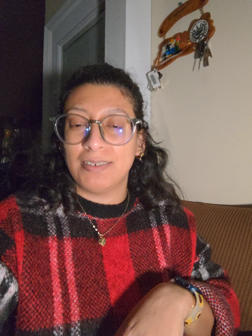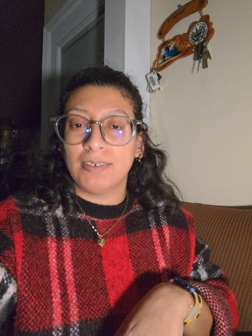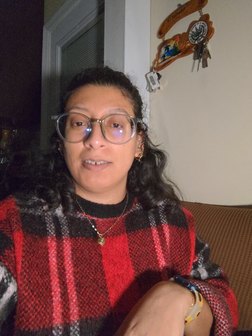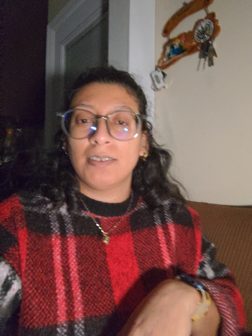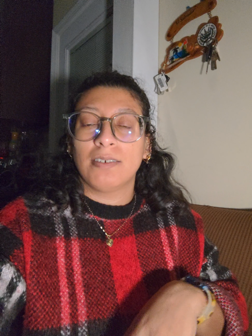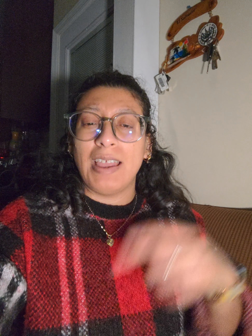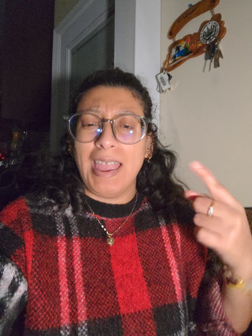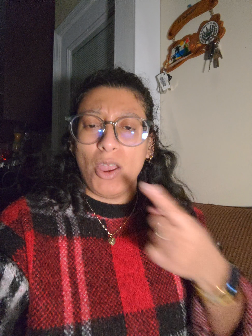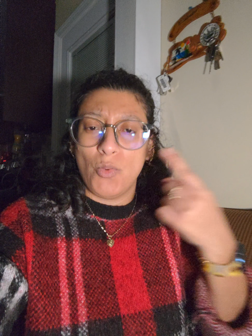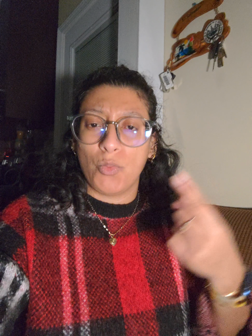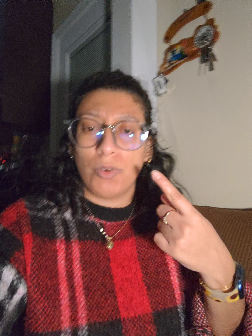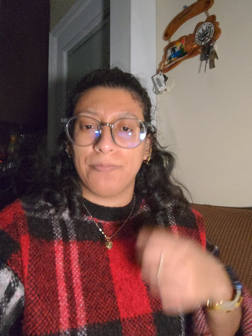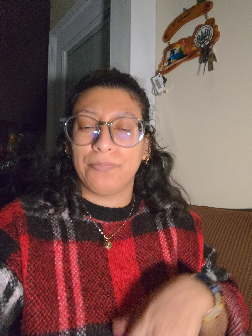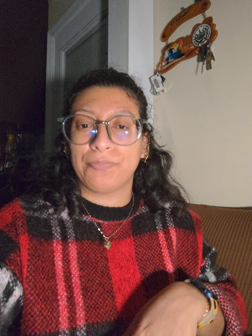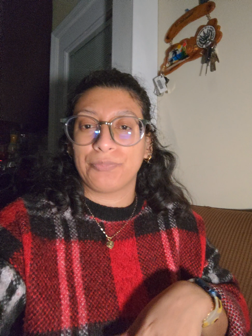owie